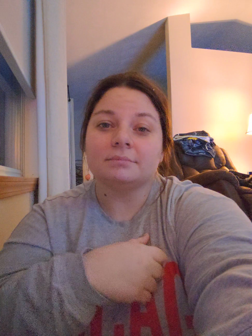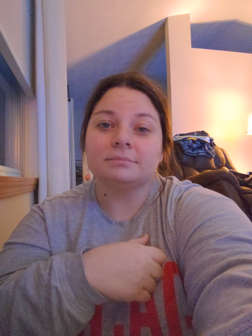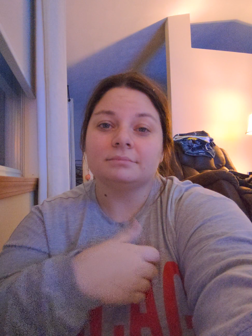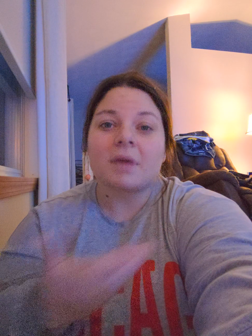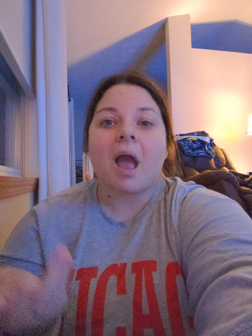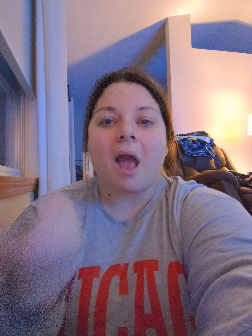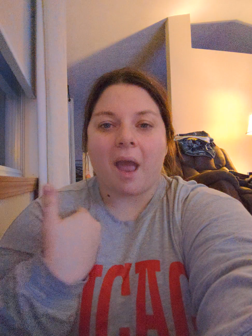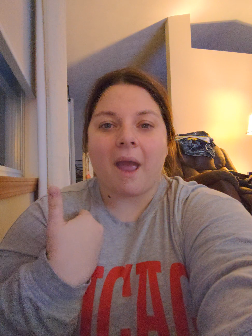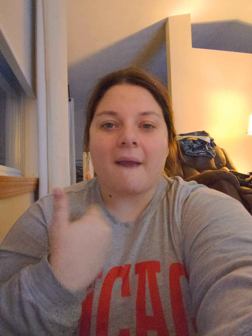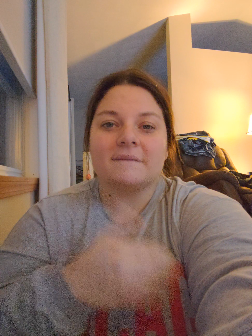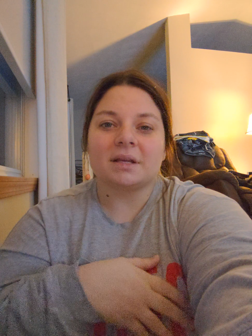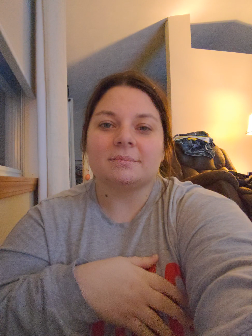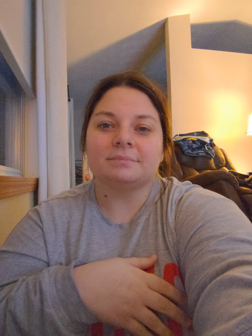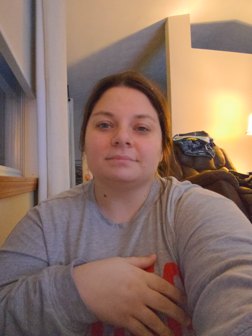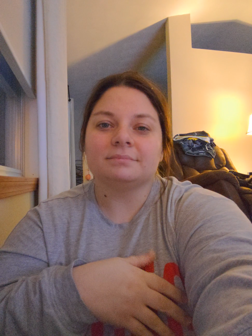have